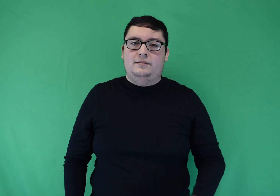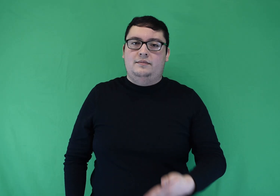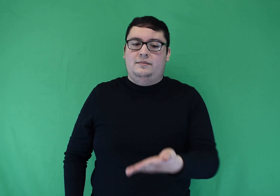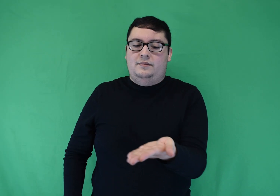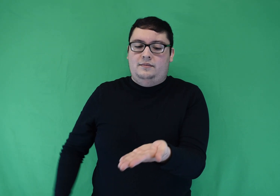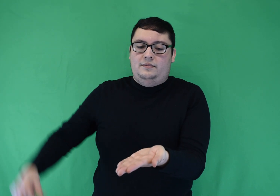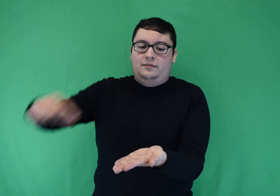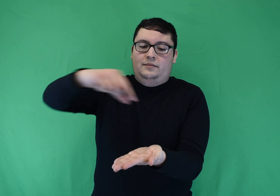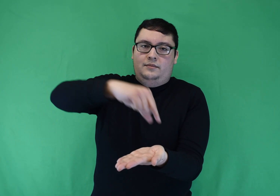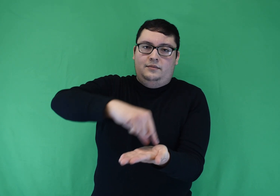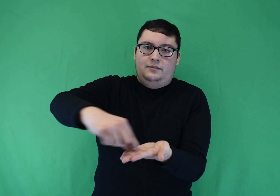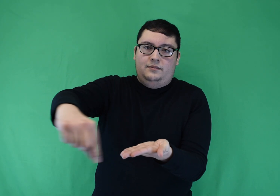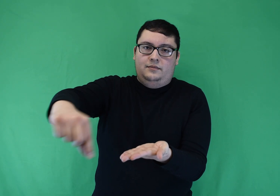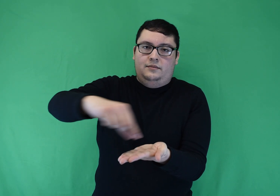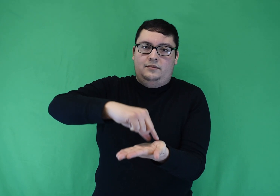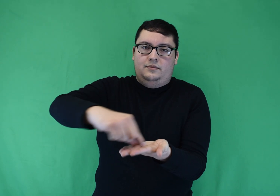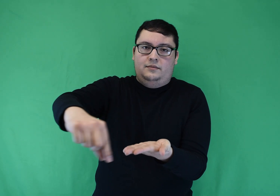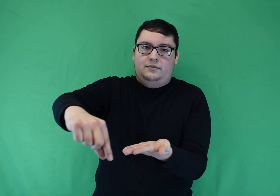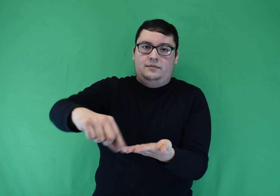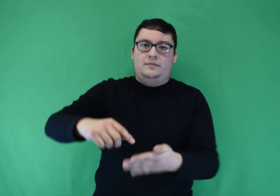comprar